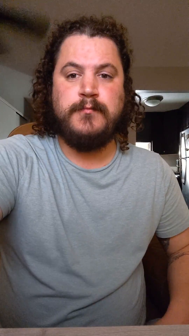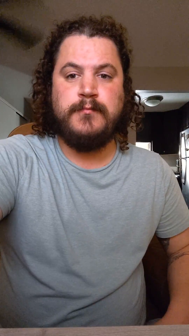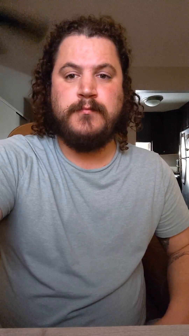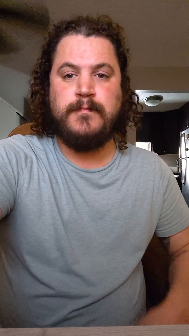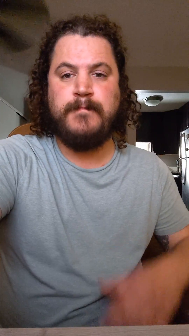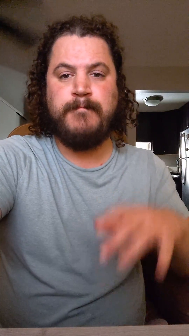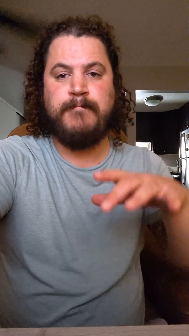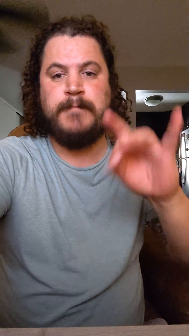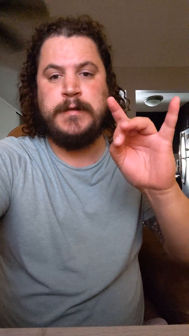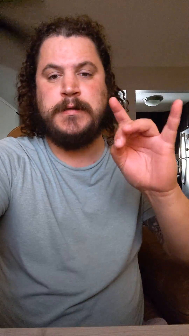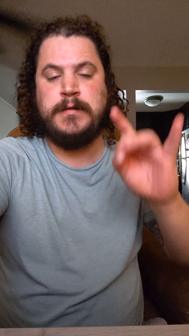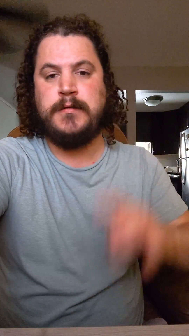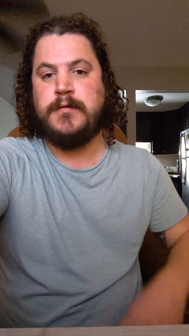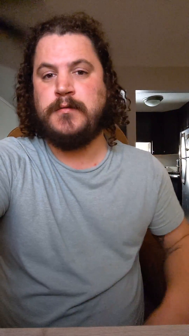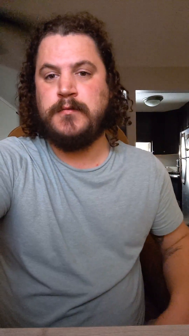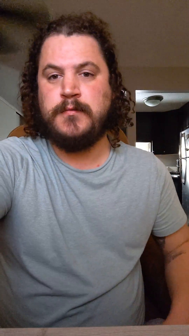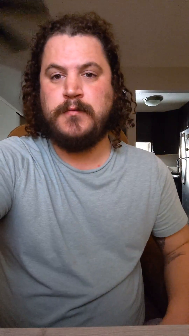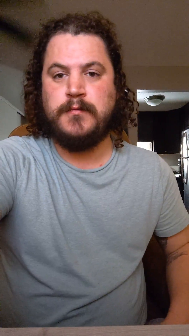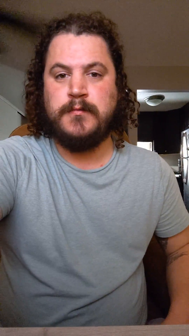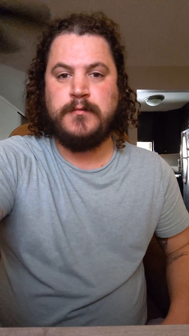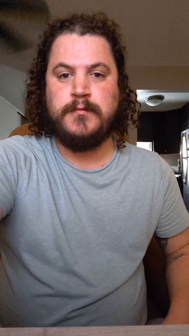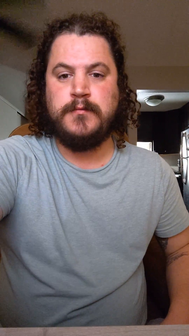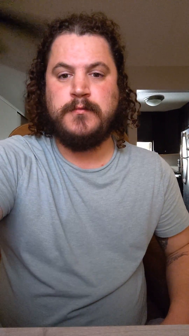pick